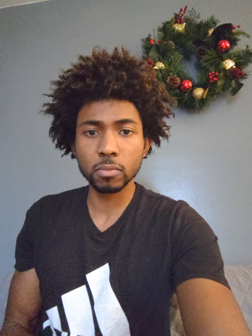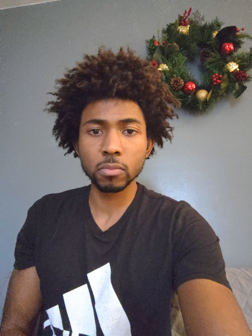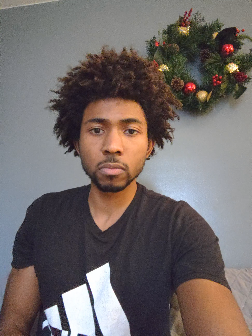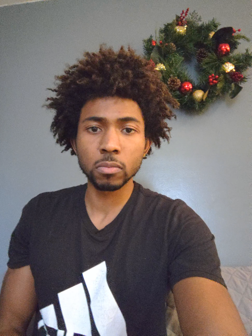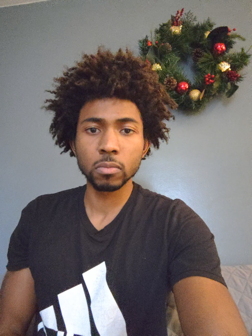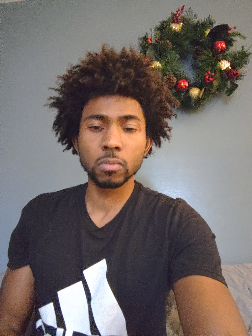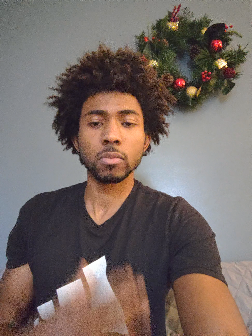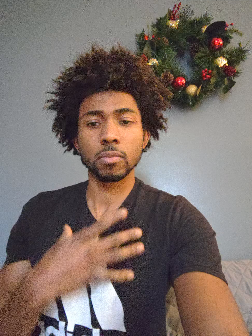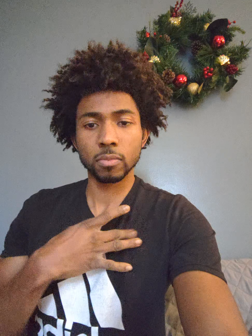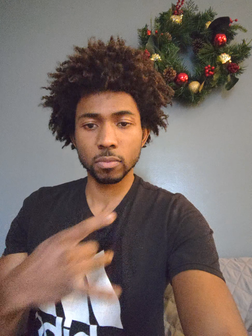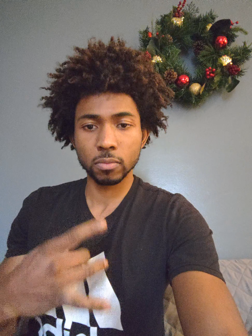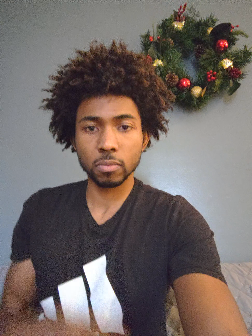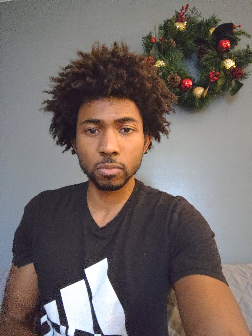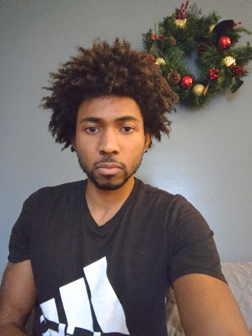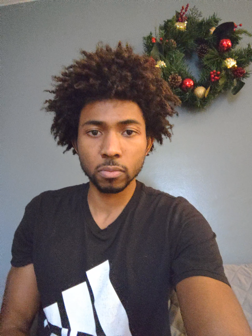like